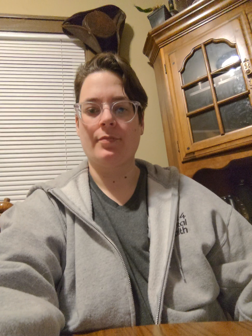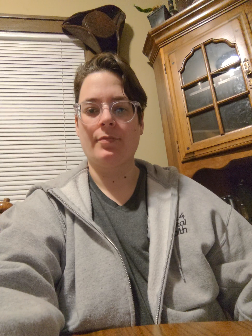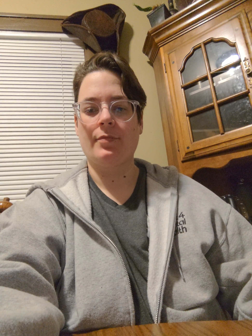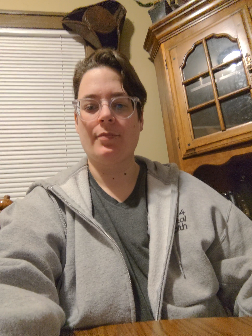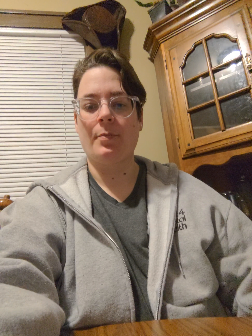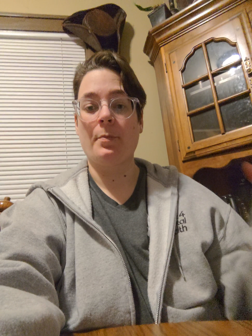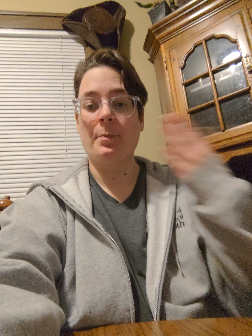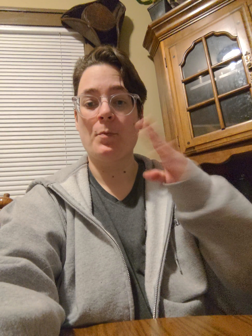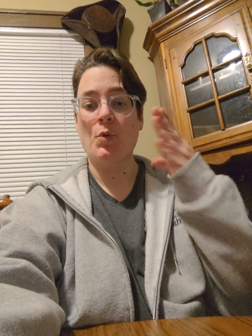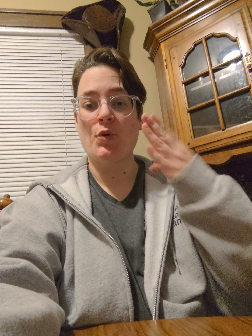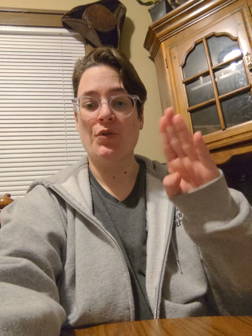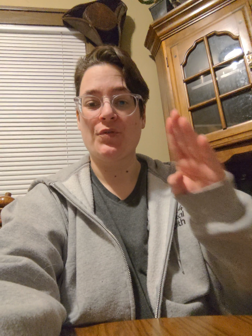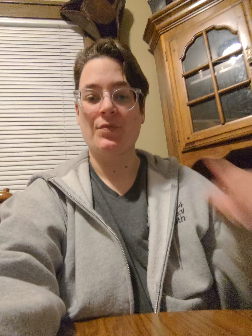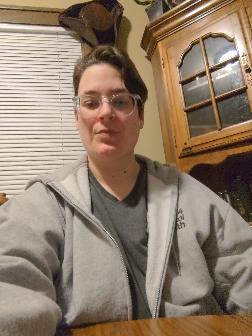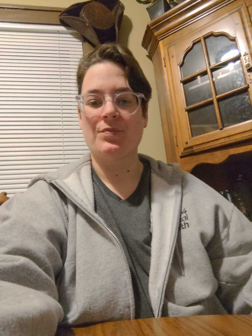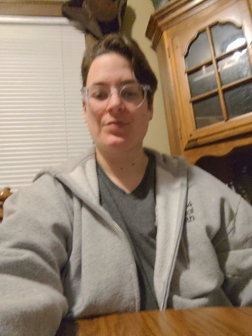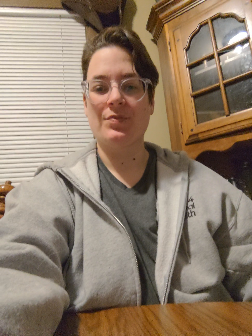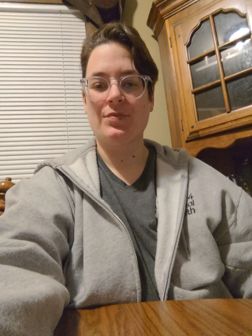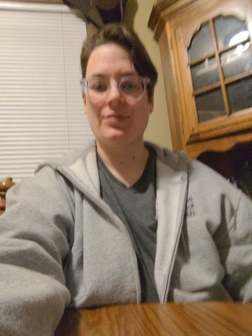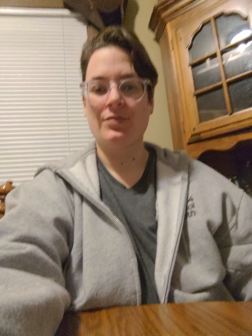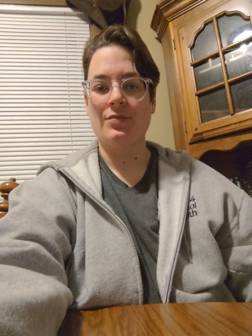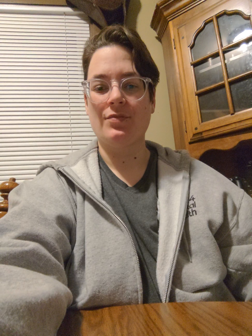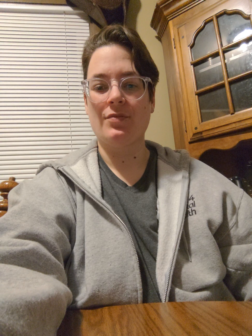blue